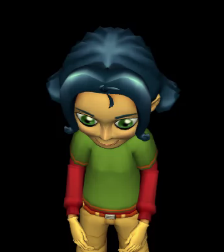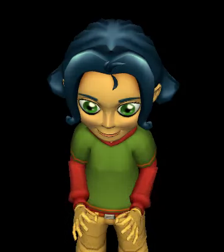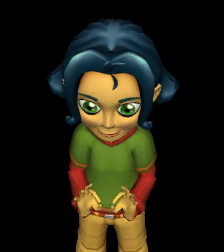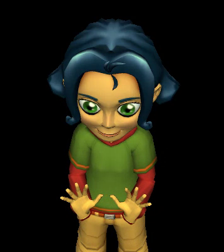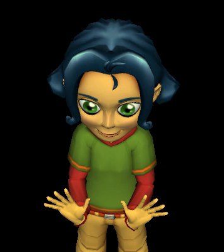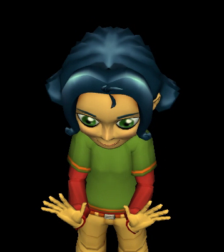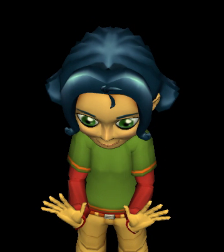وقت